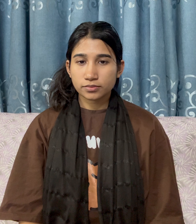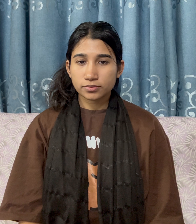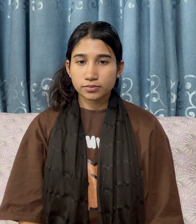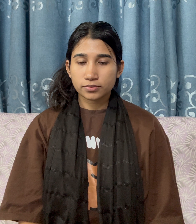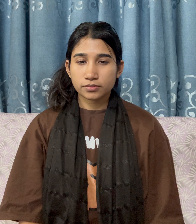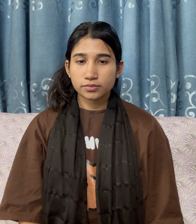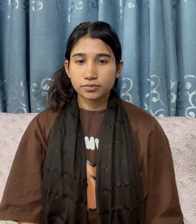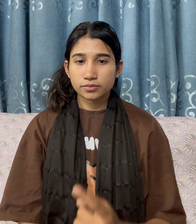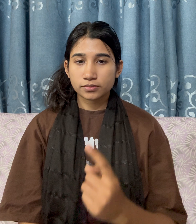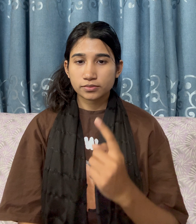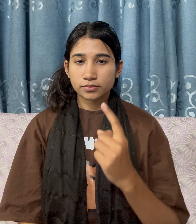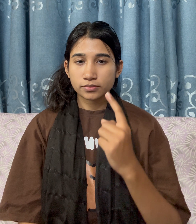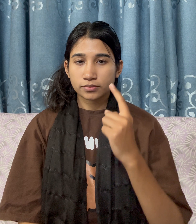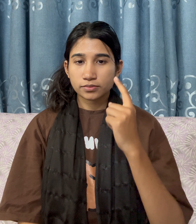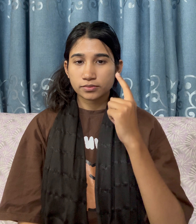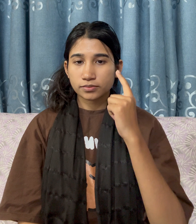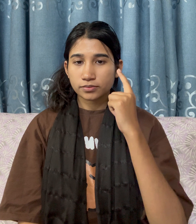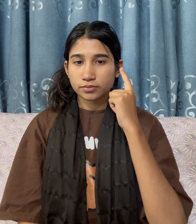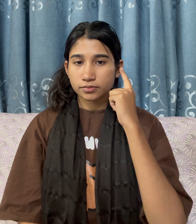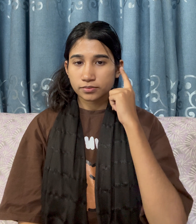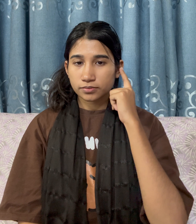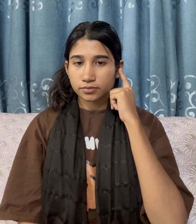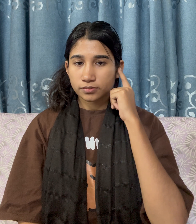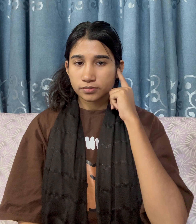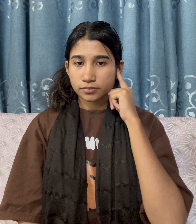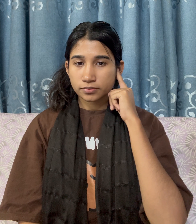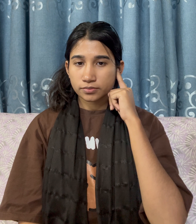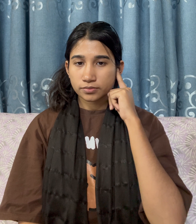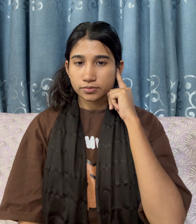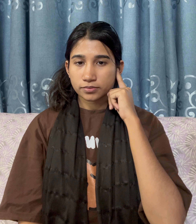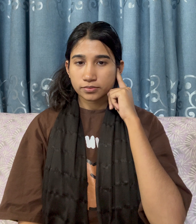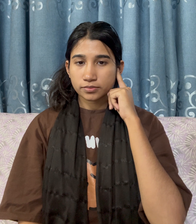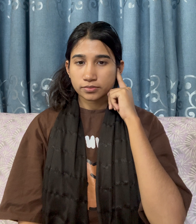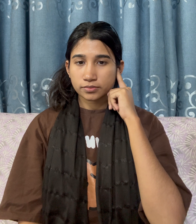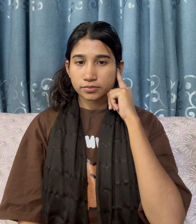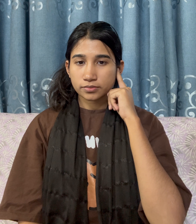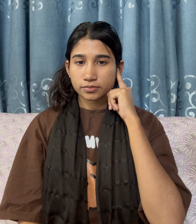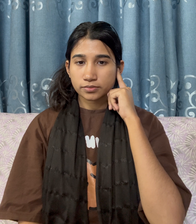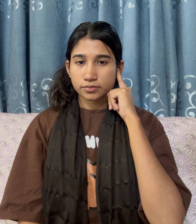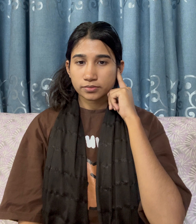শোনা